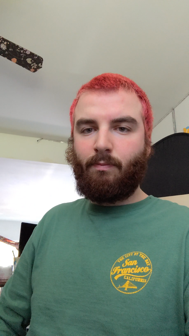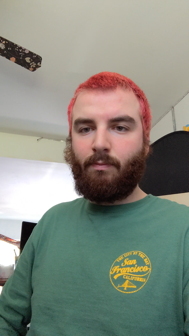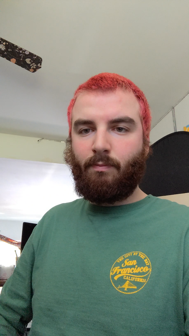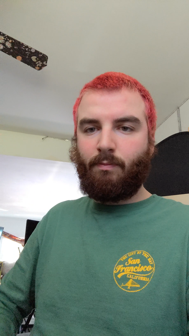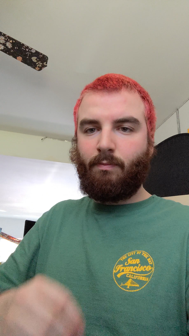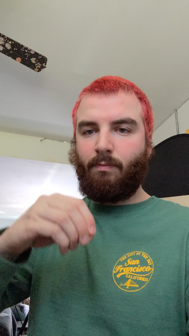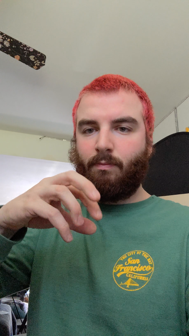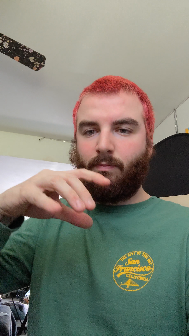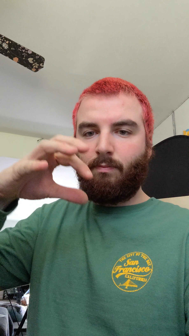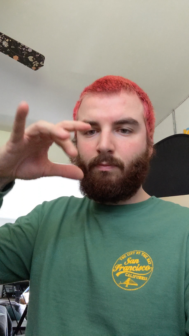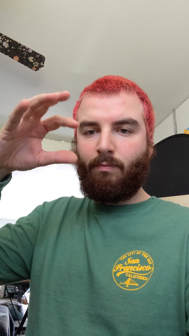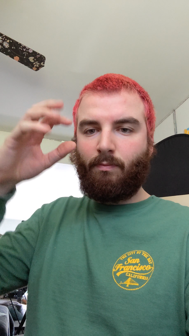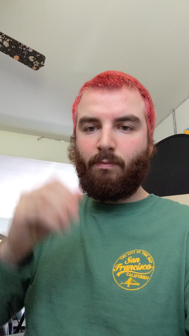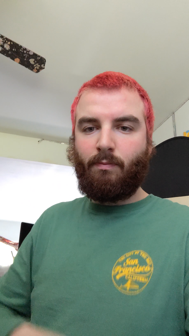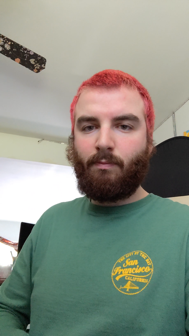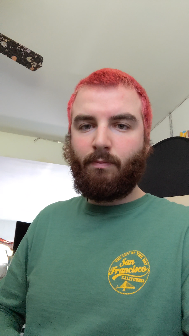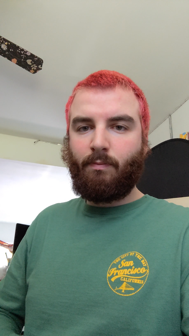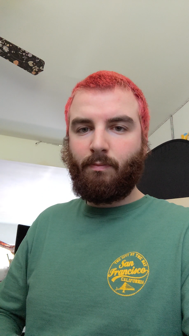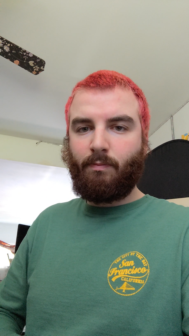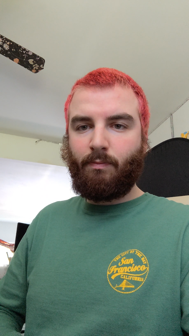bubbles